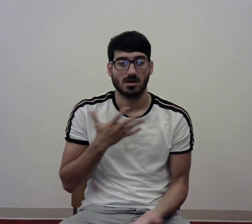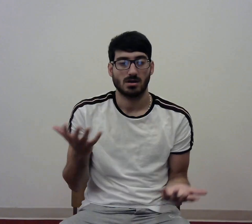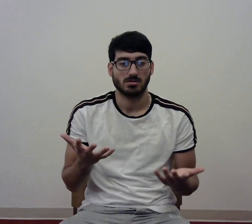hansı